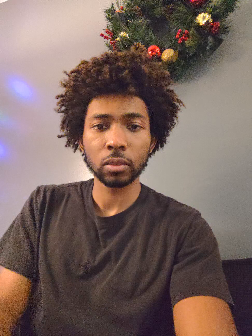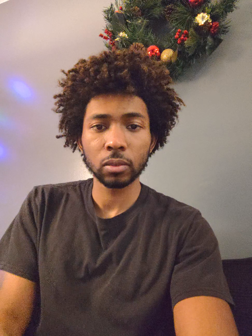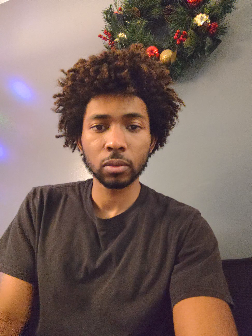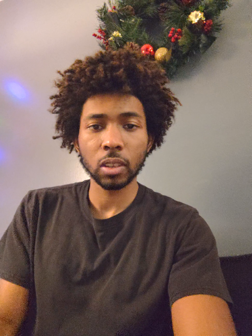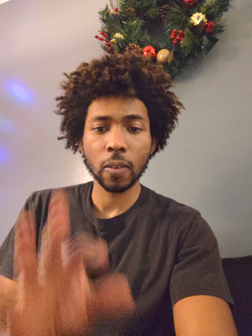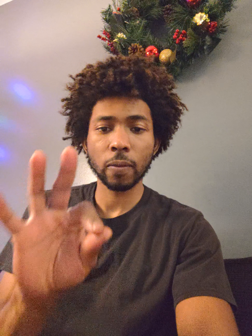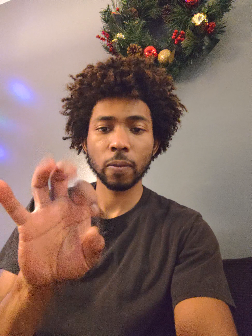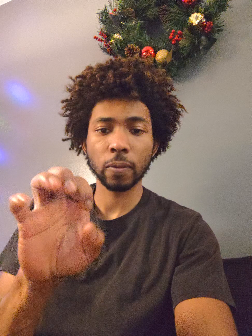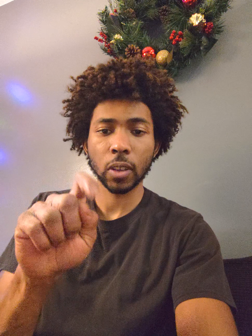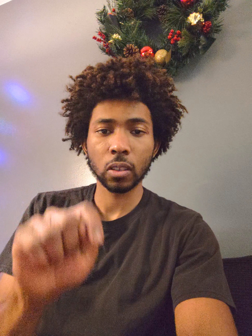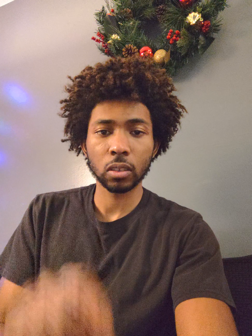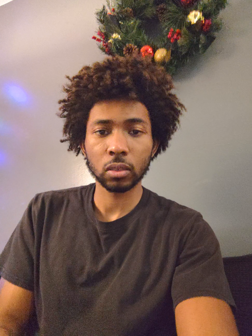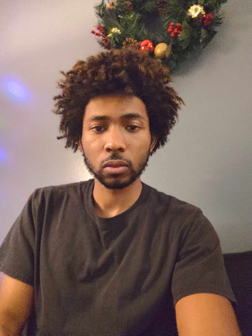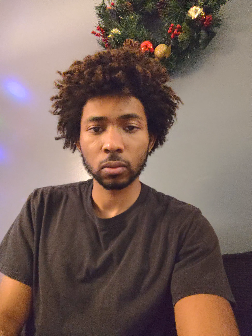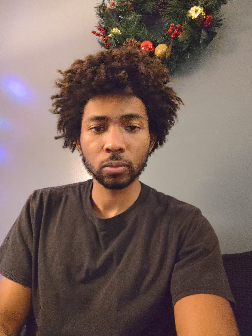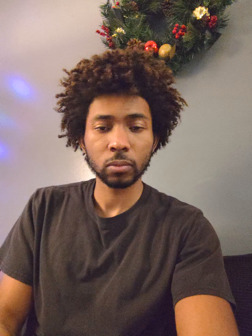feet